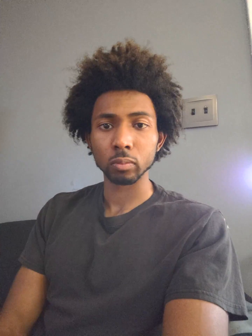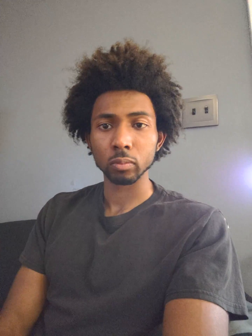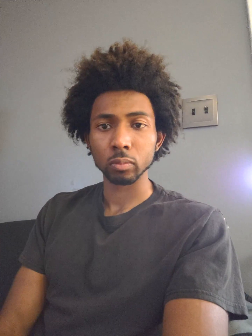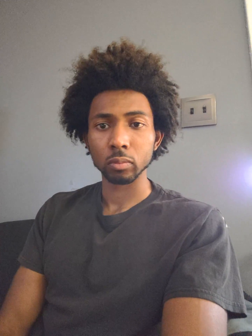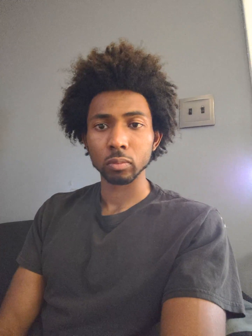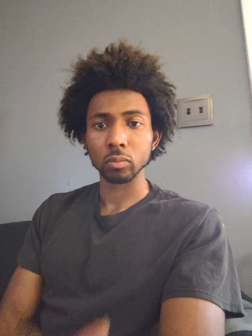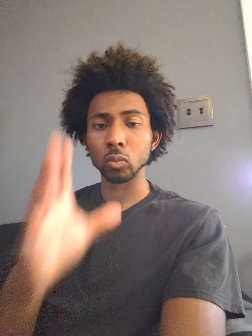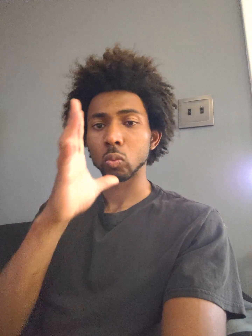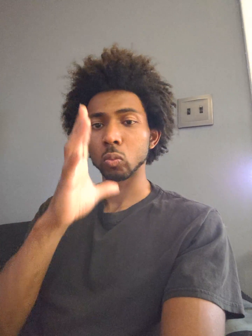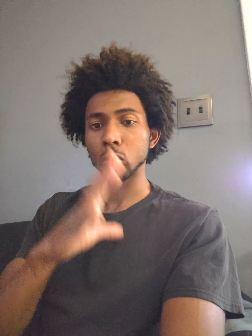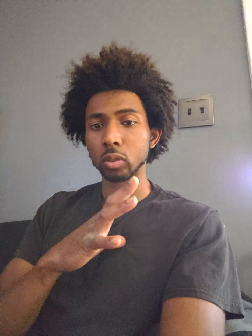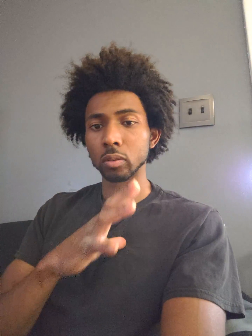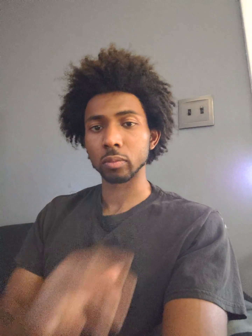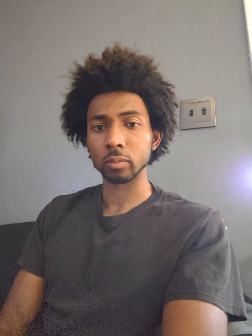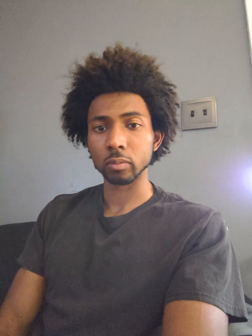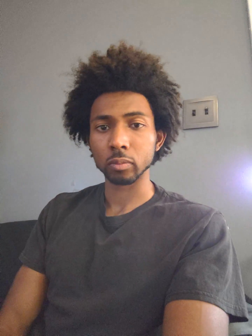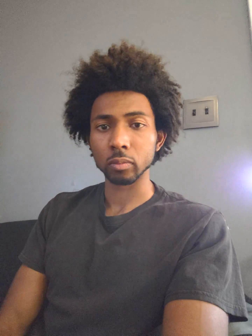lady